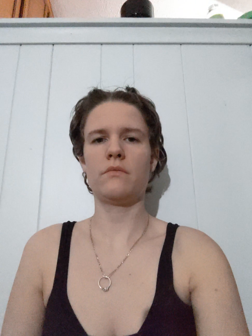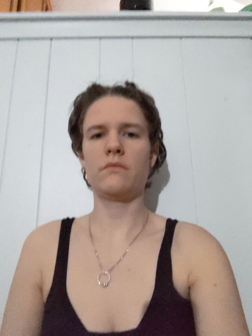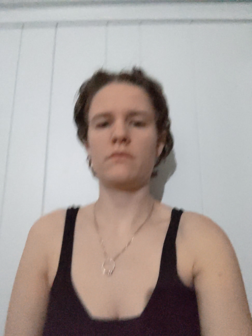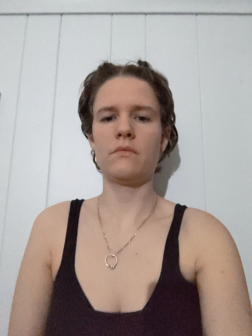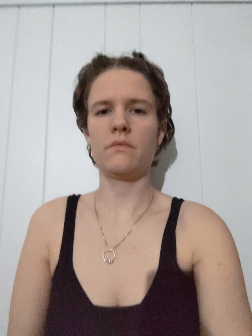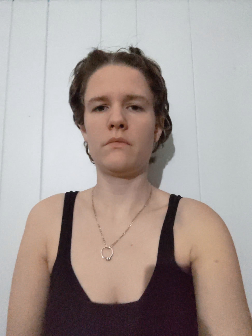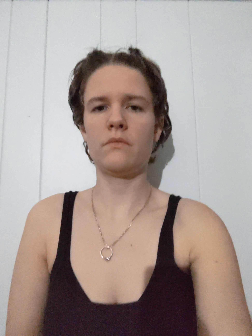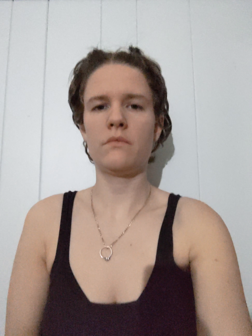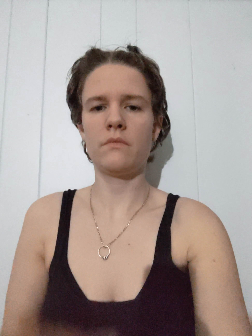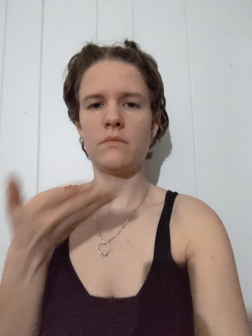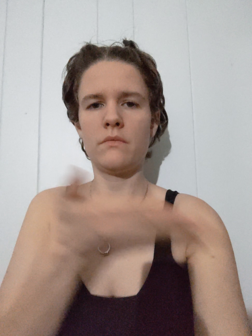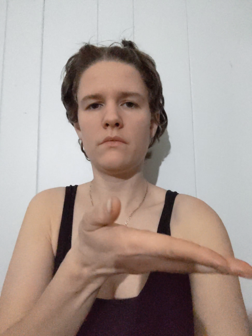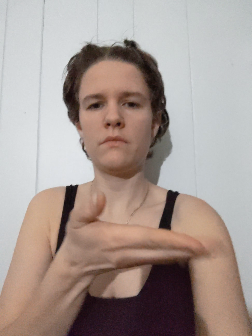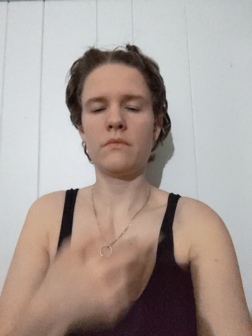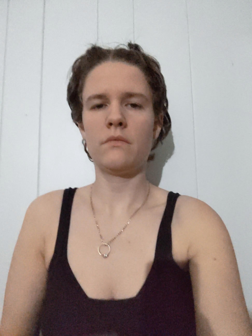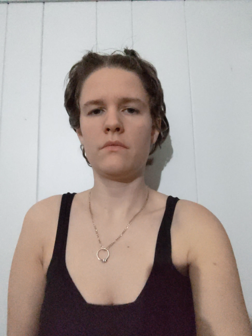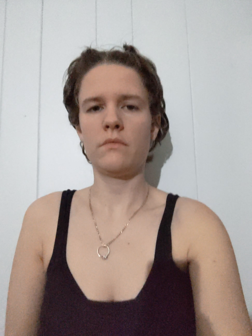there